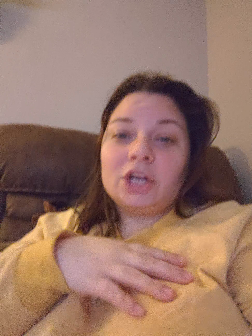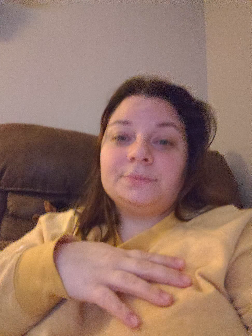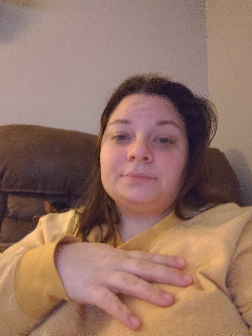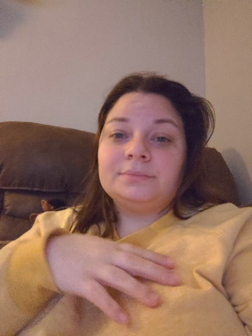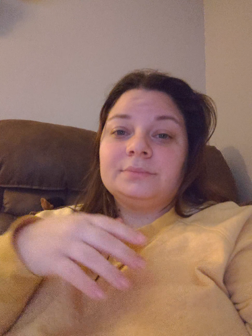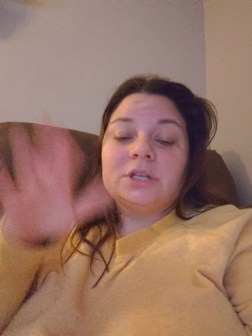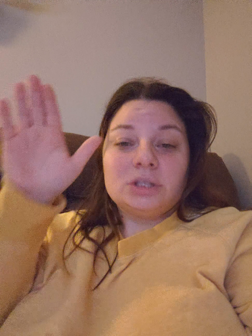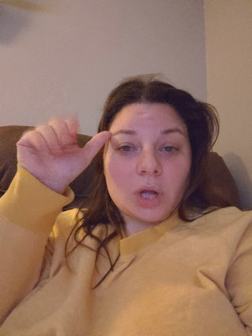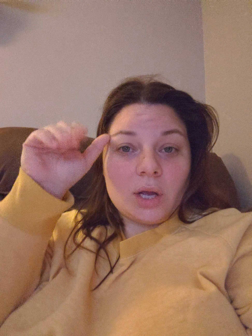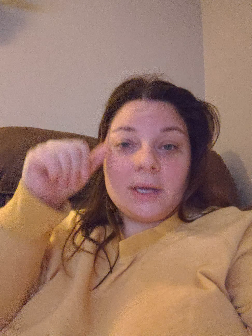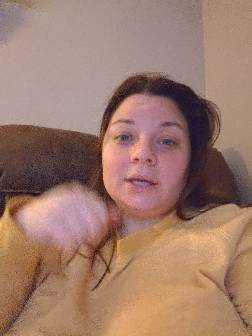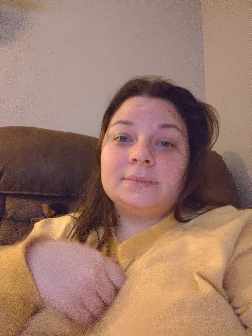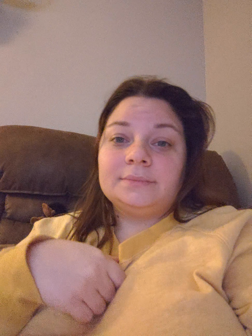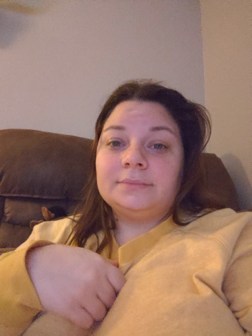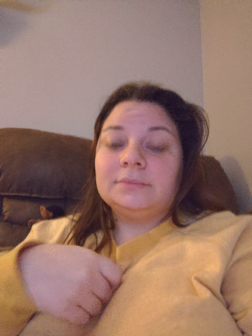donkey